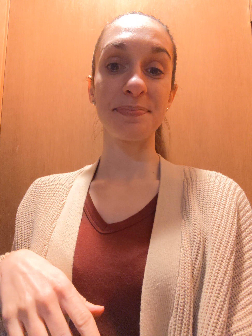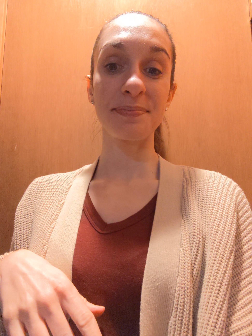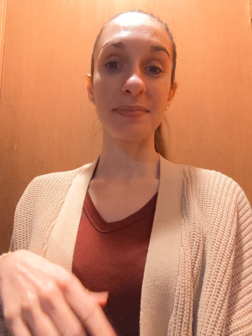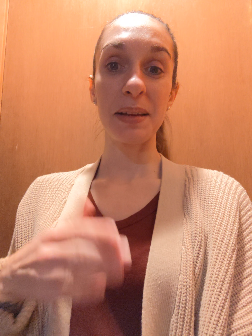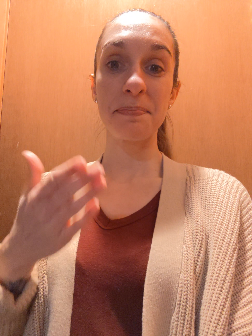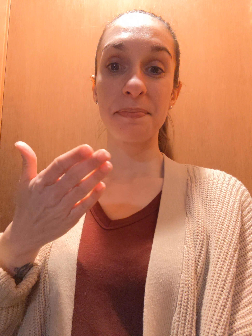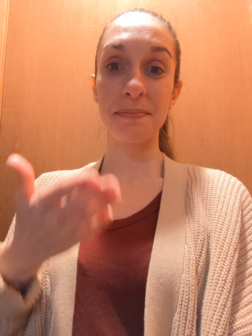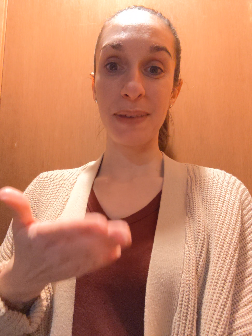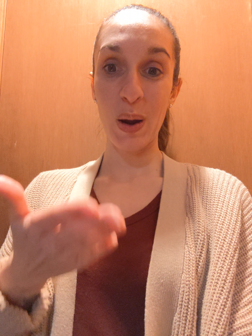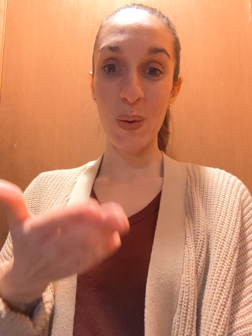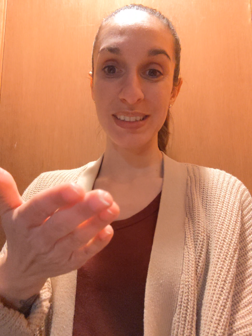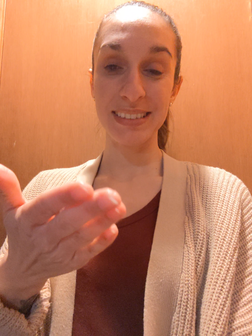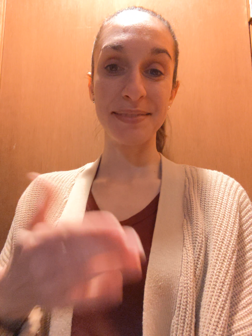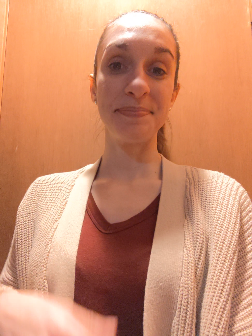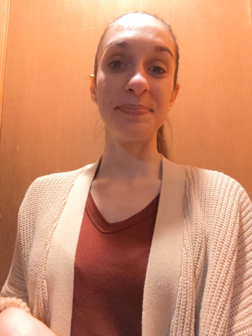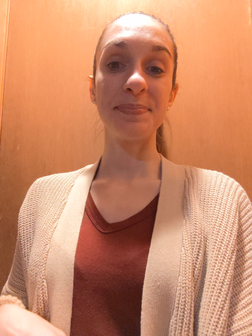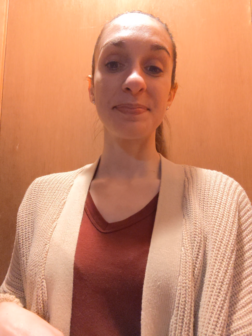boat